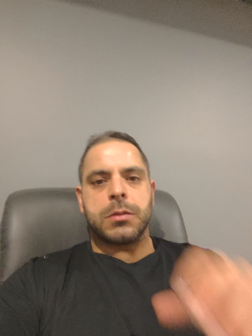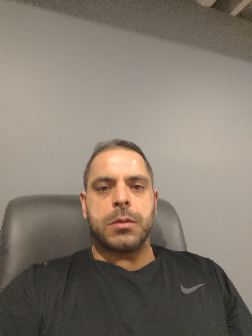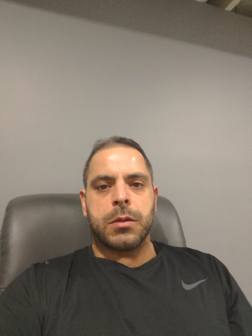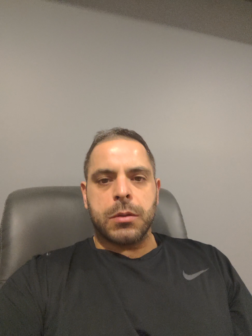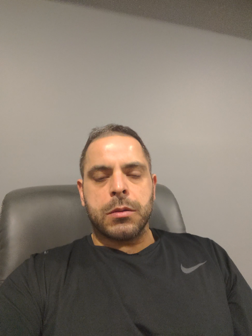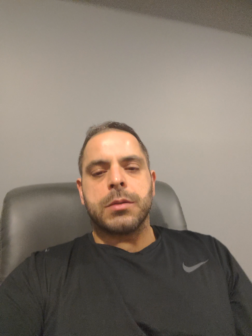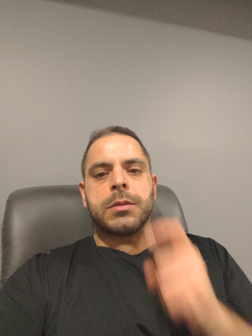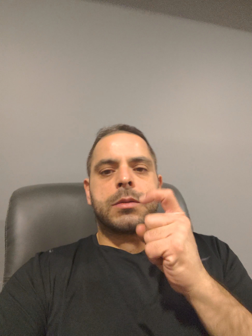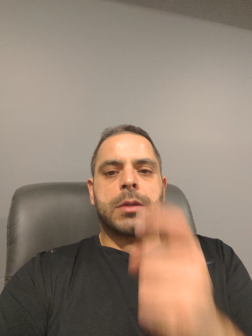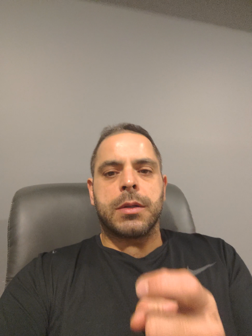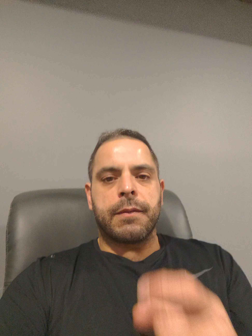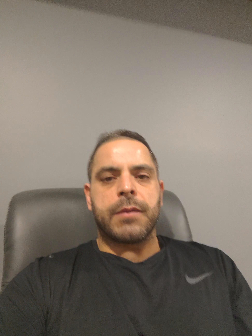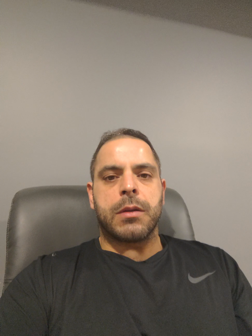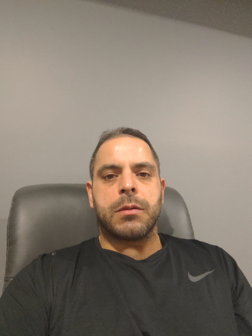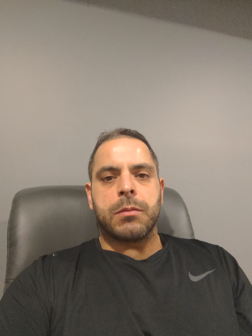give